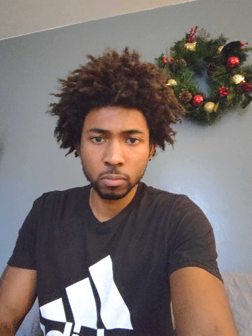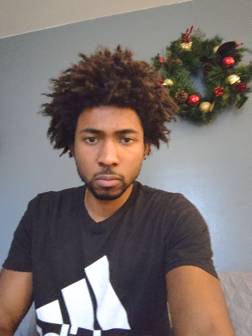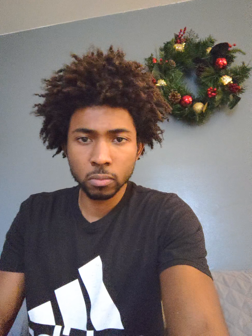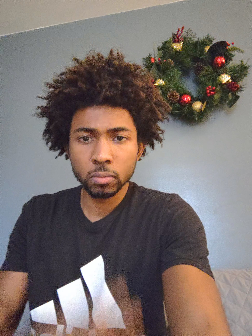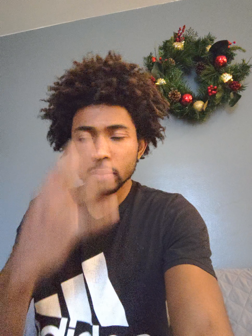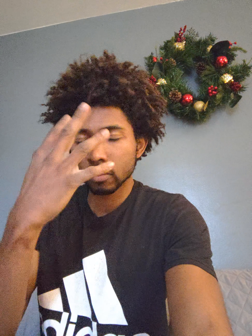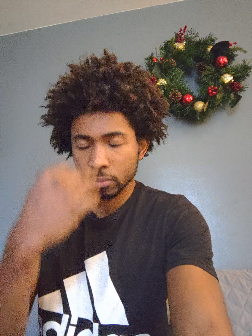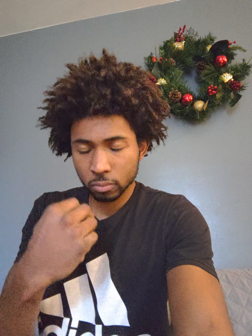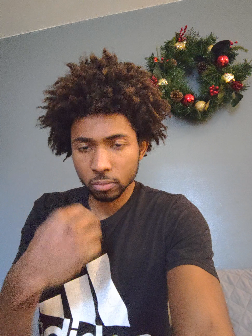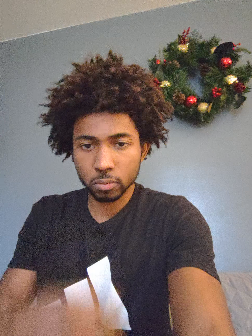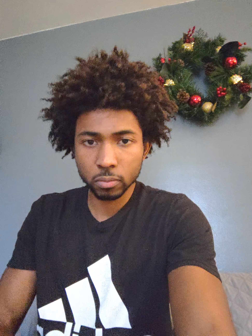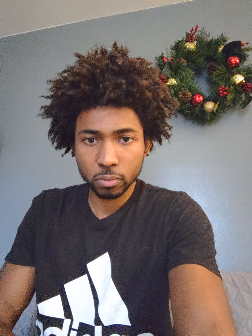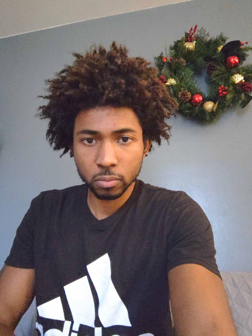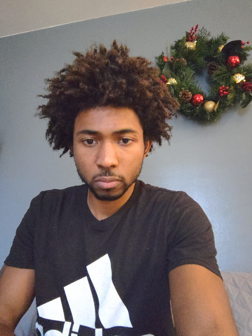sleep